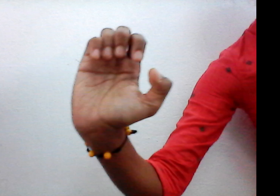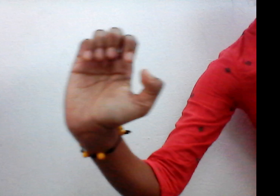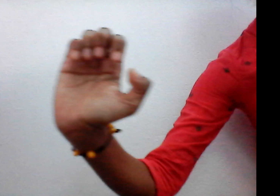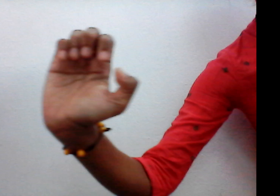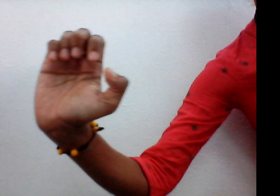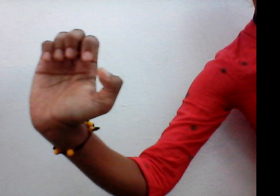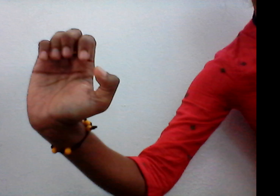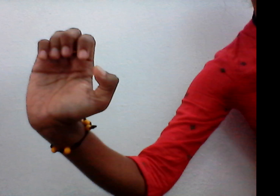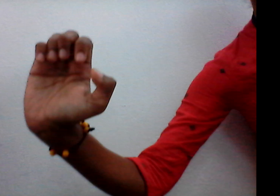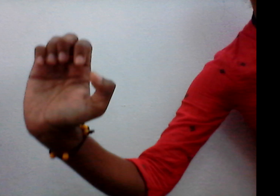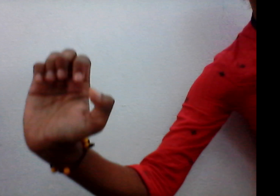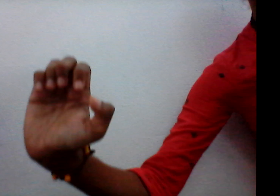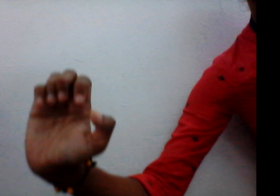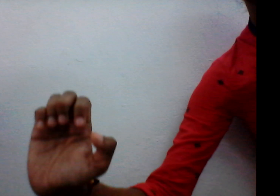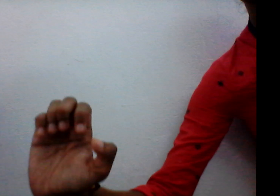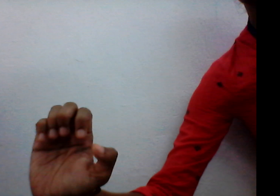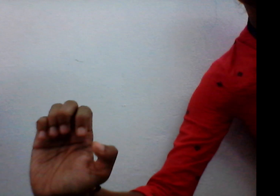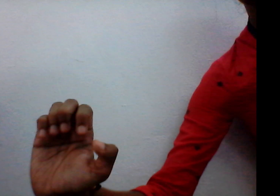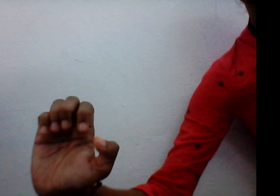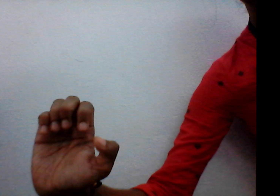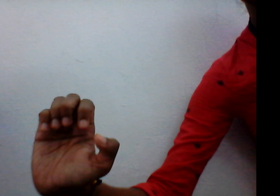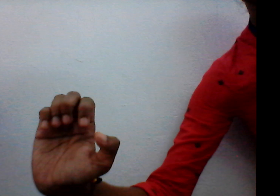ഈ